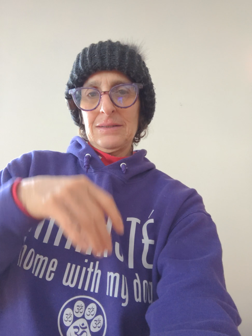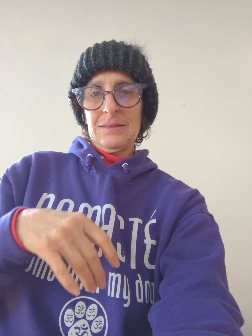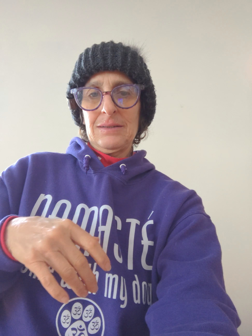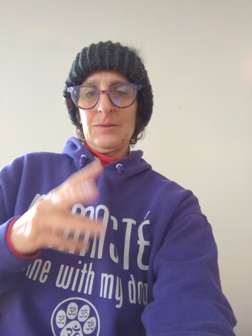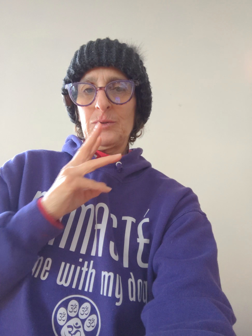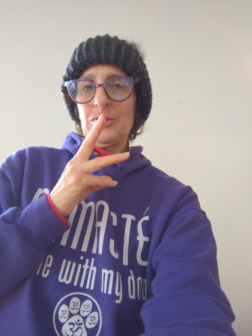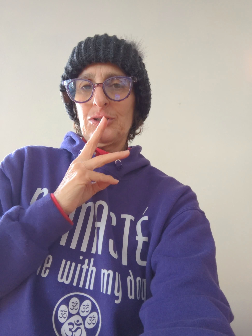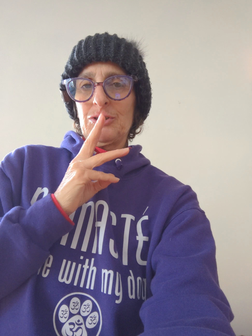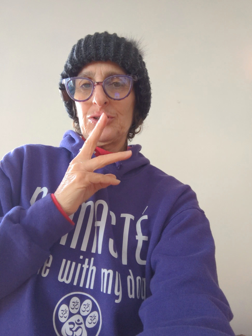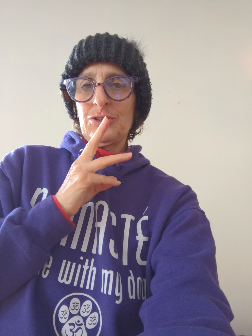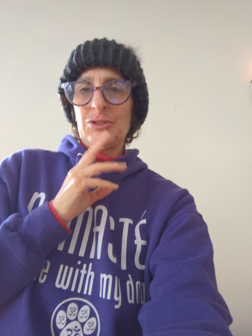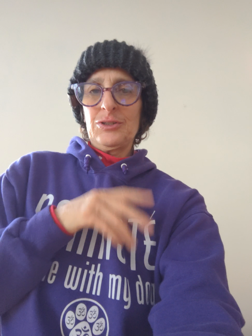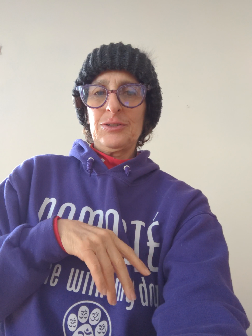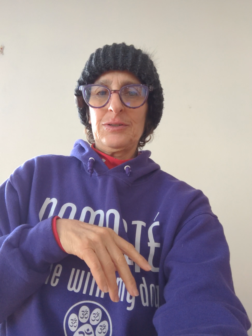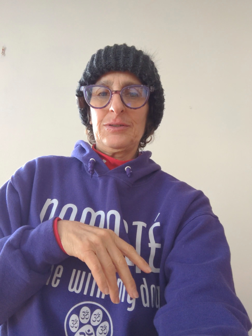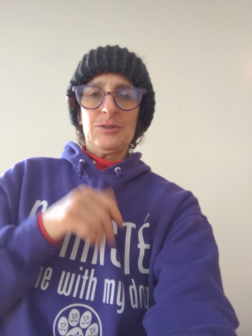water